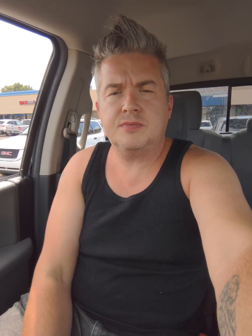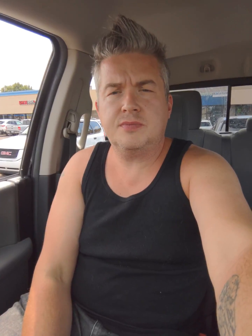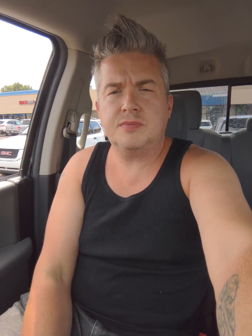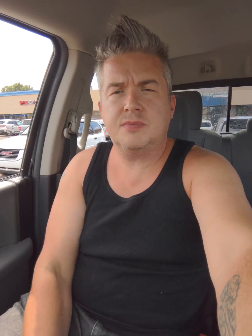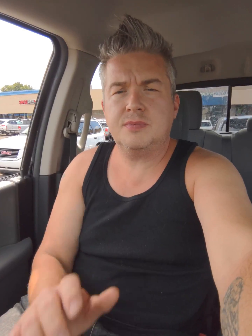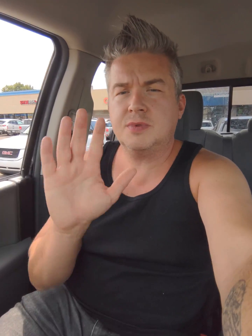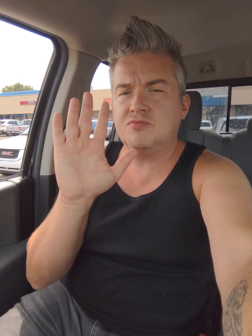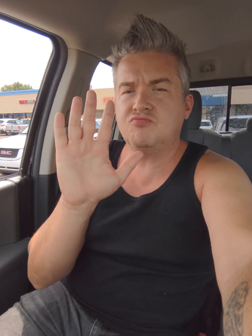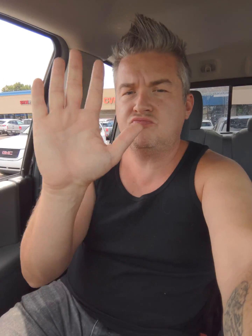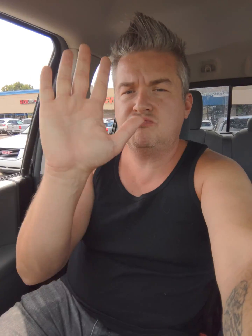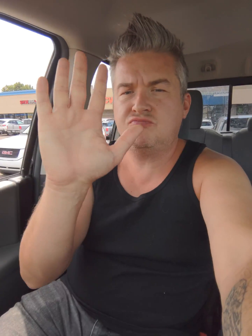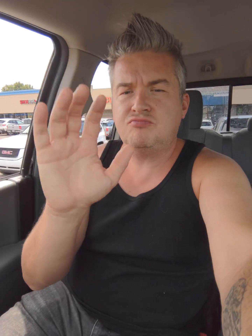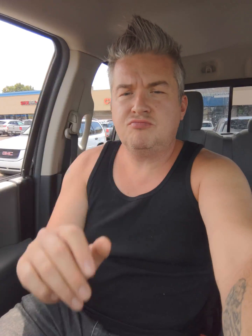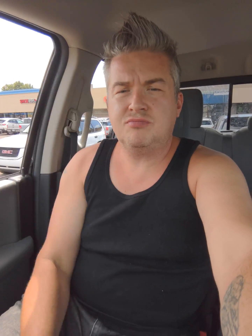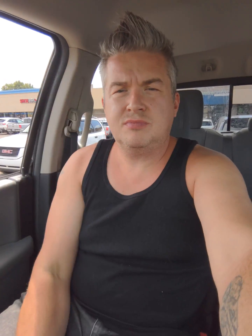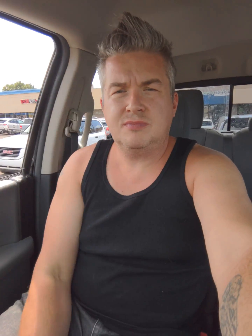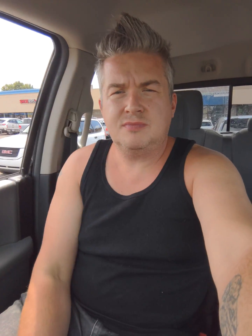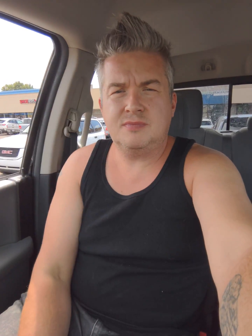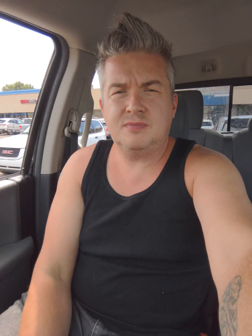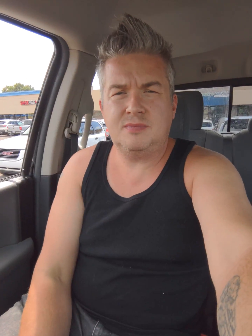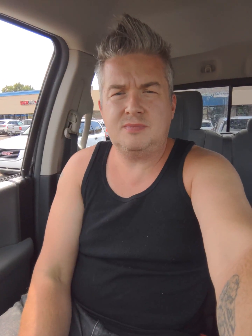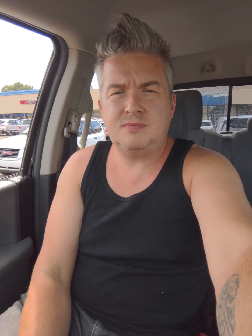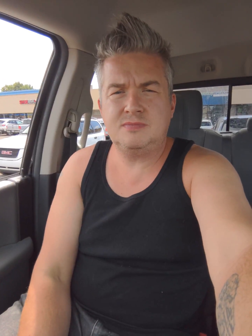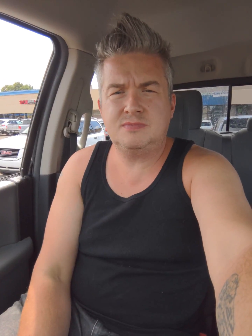give me five